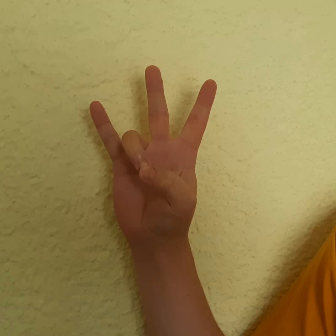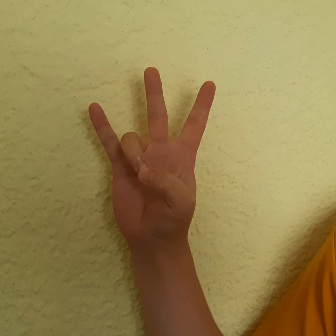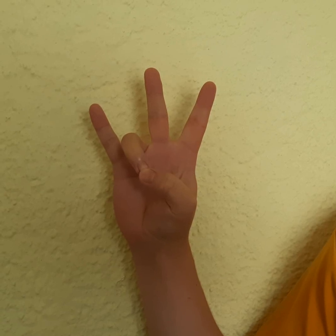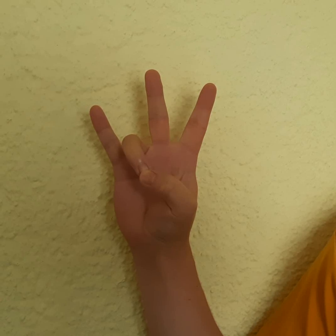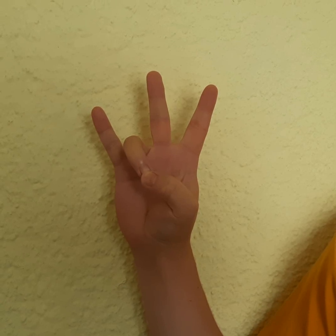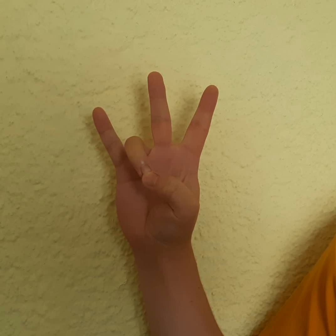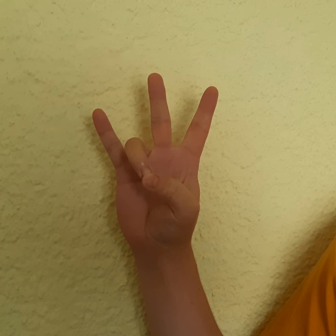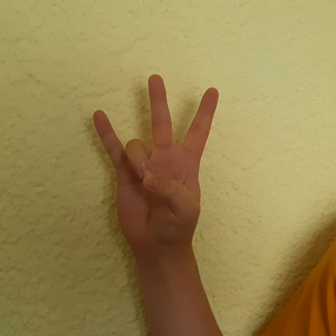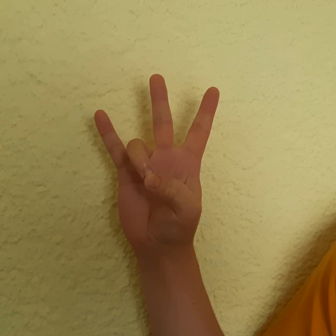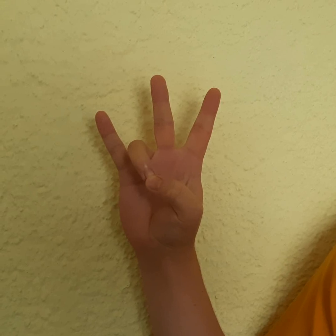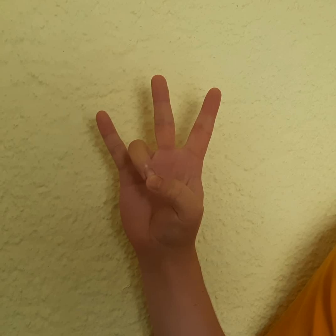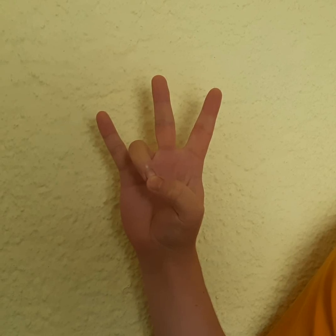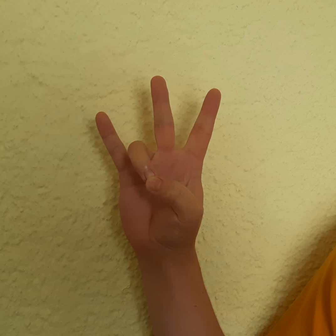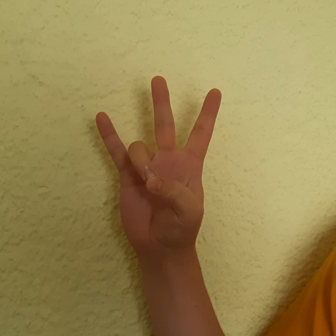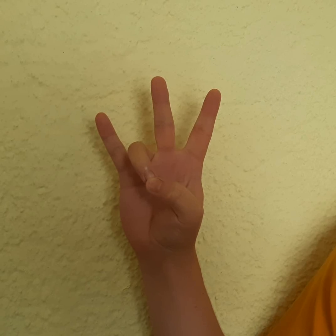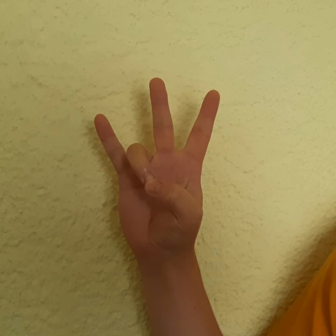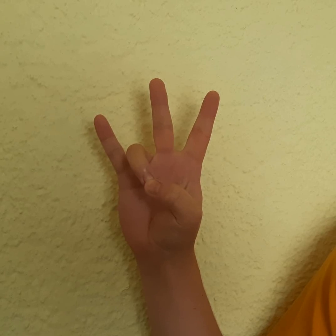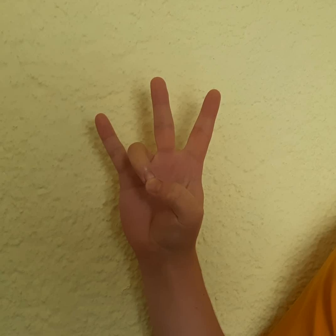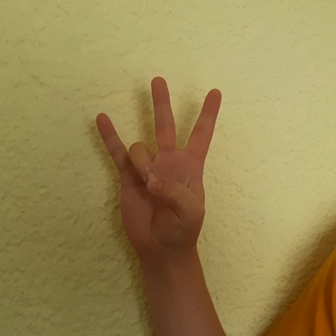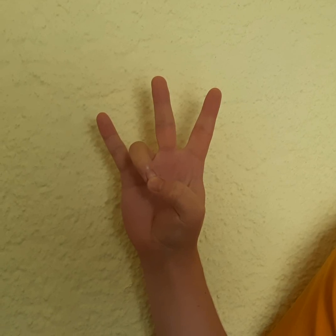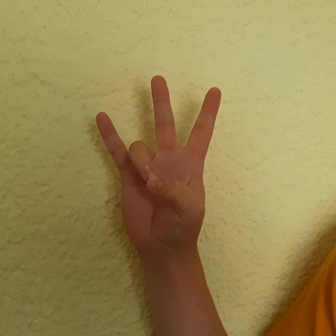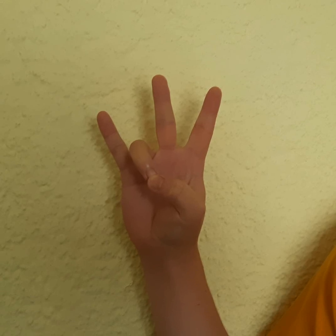Н